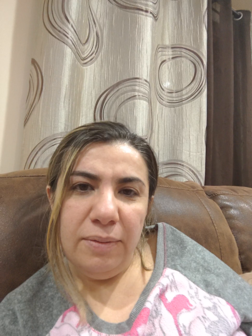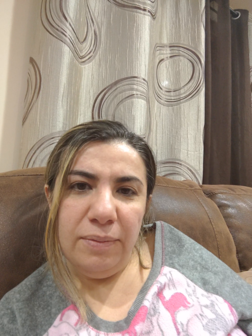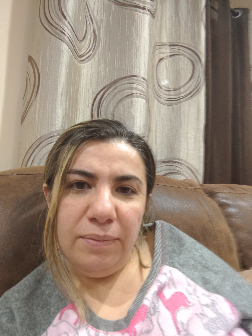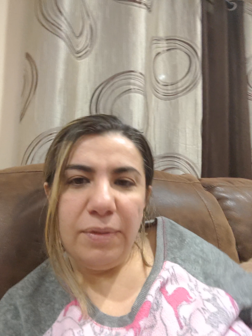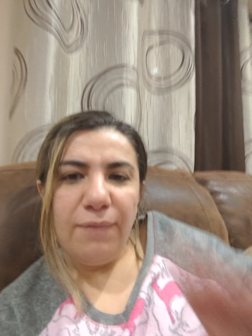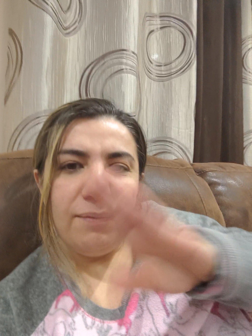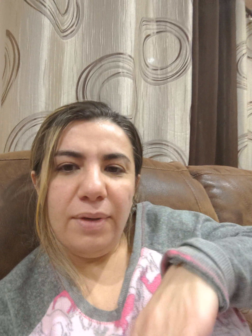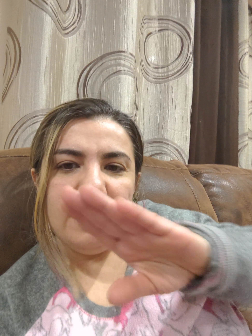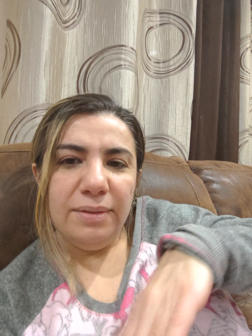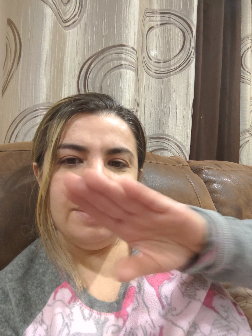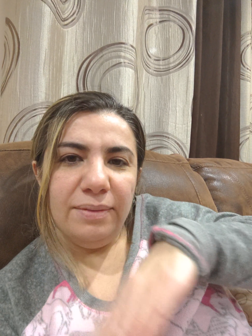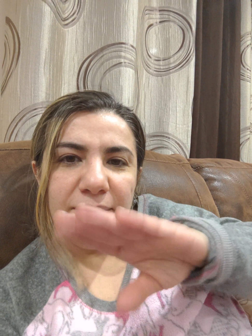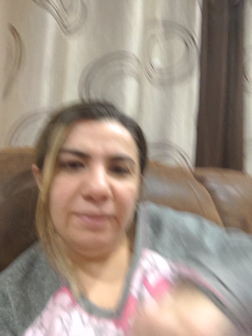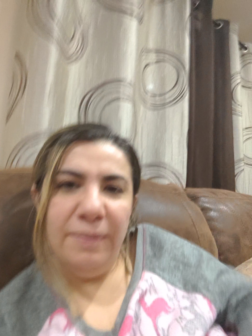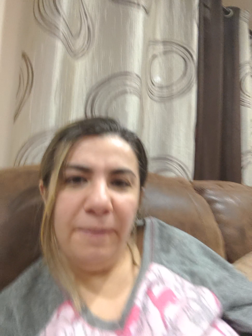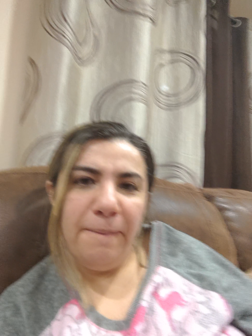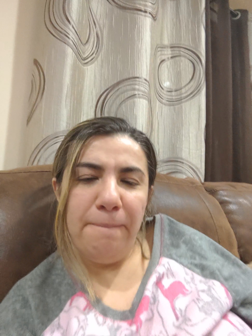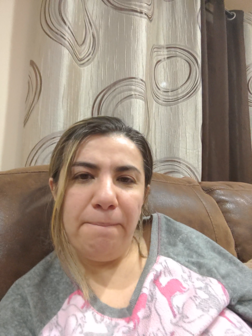fall